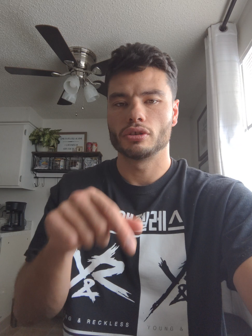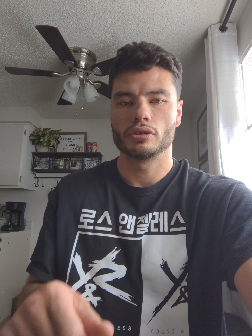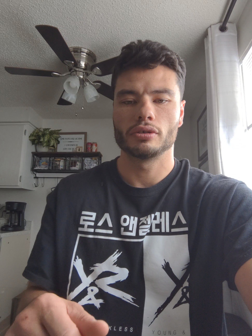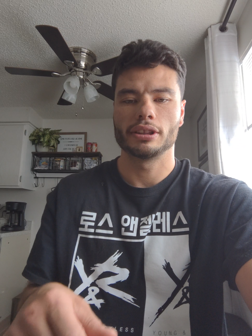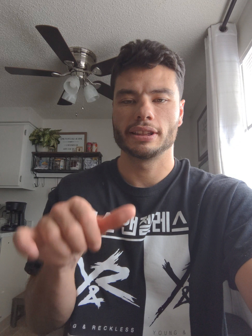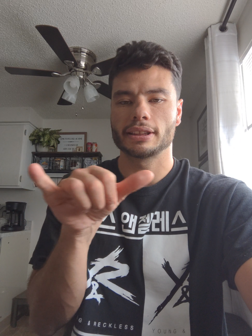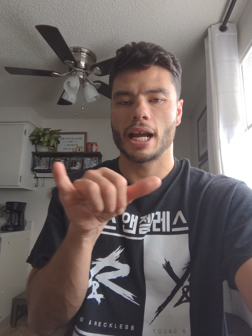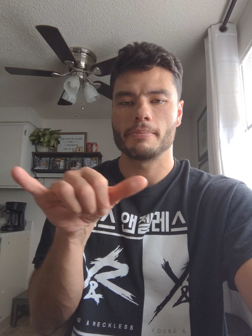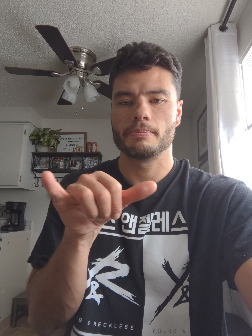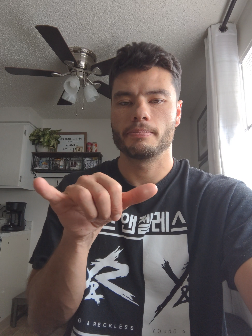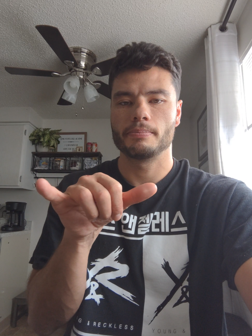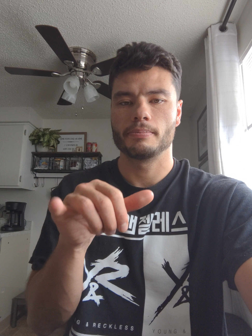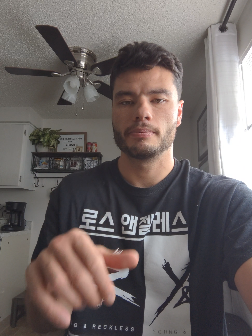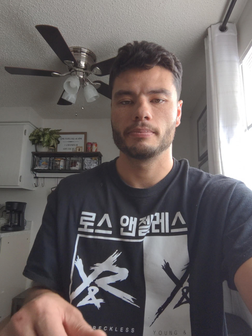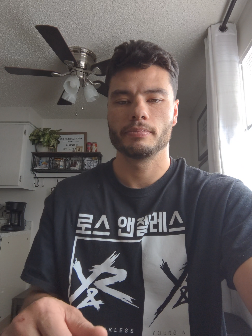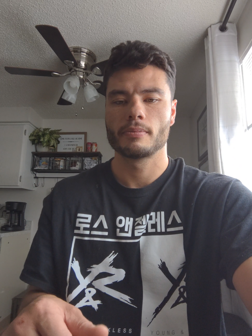same